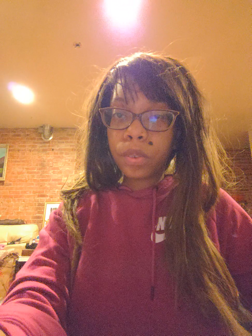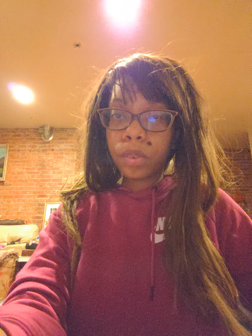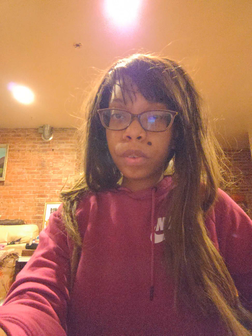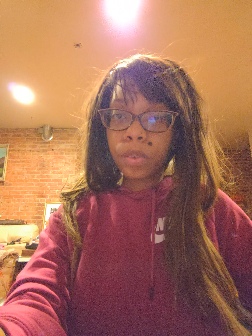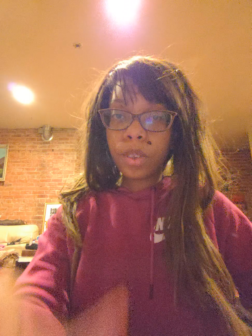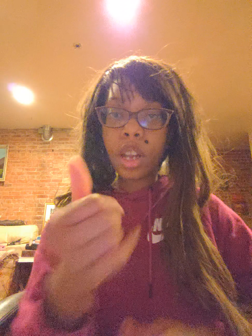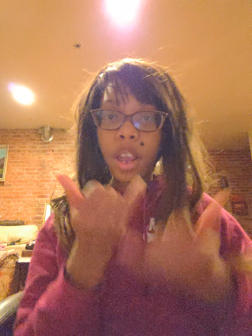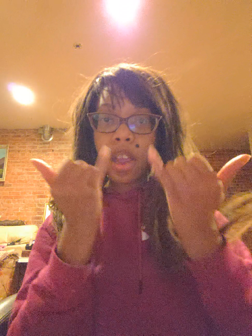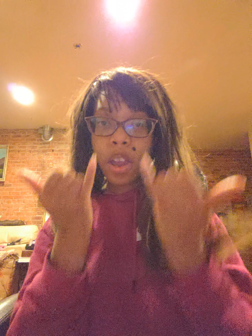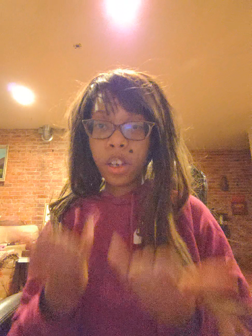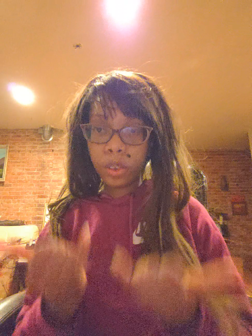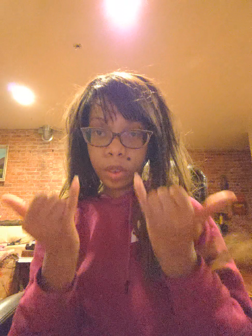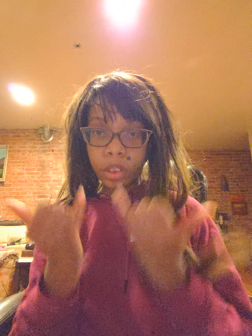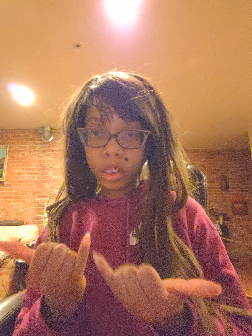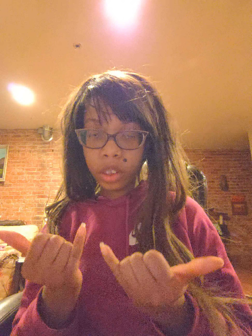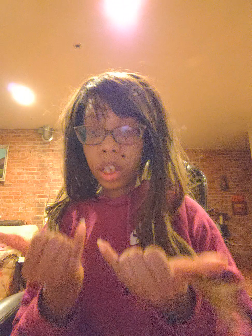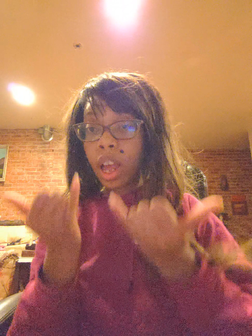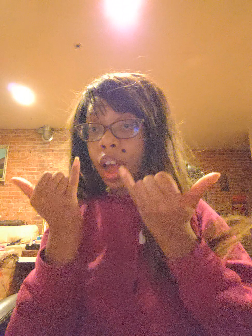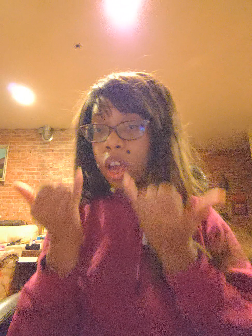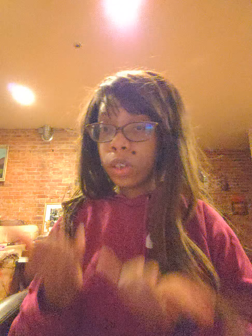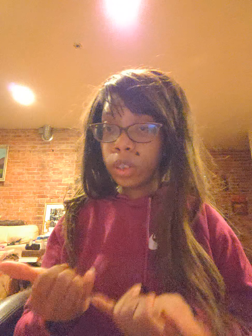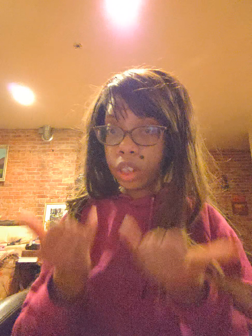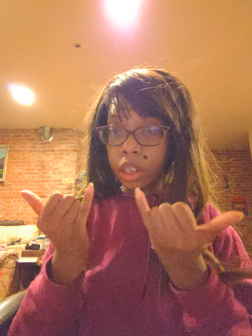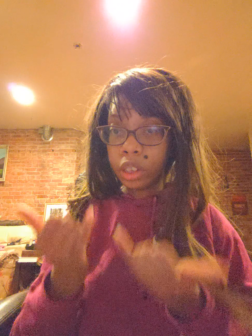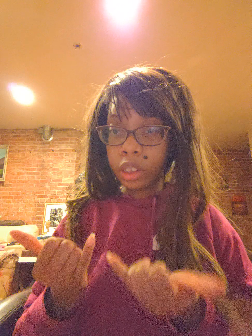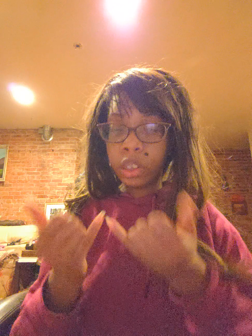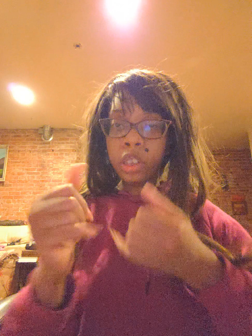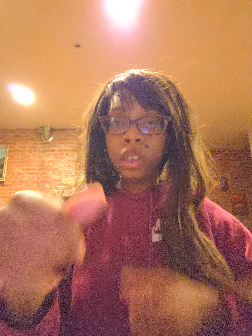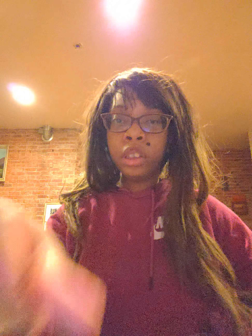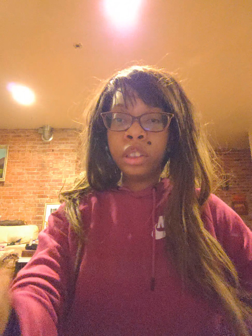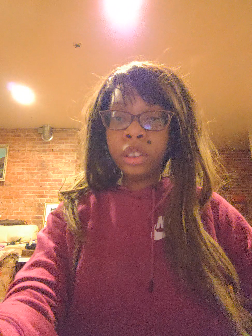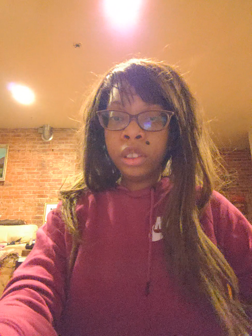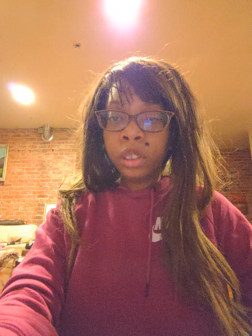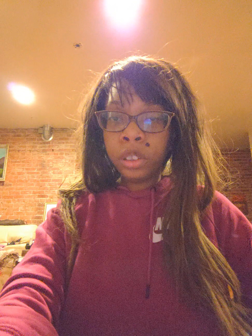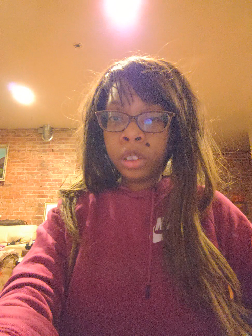now